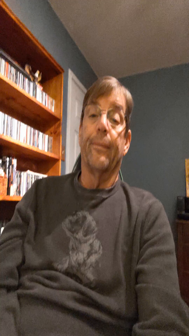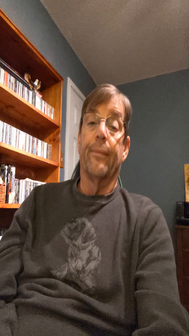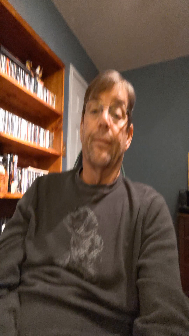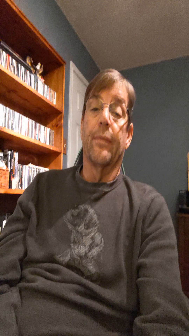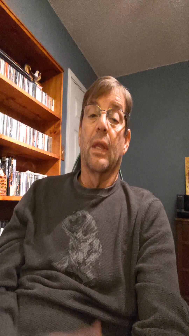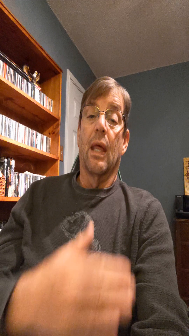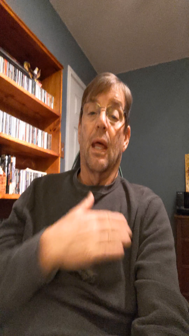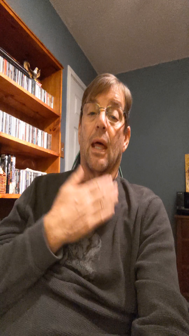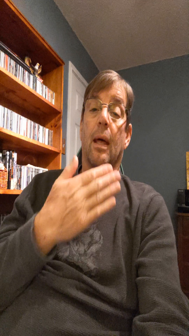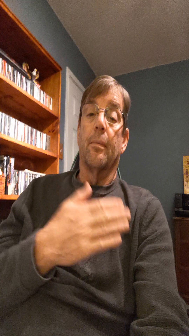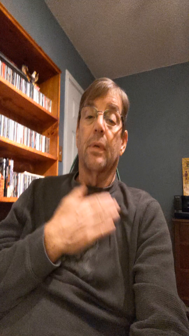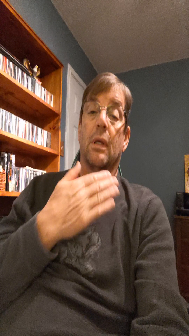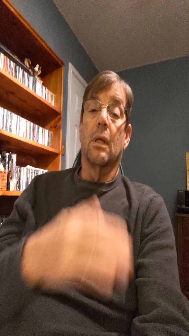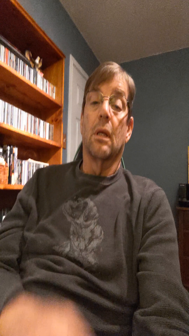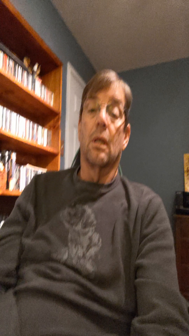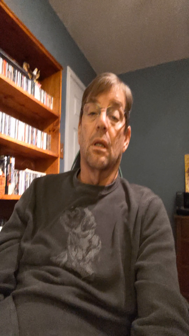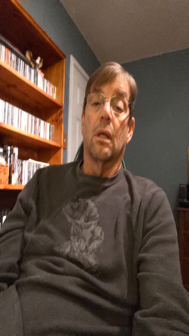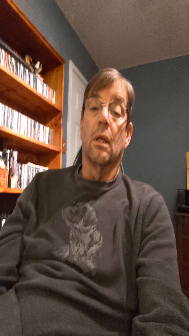happy